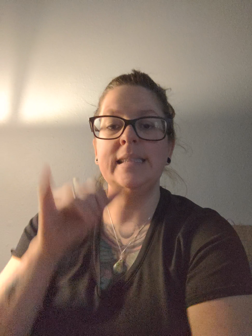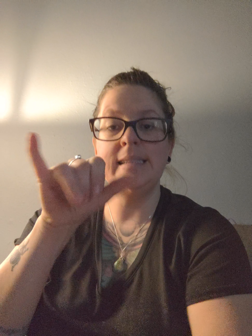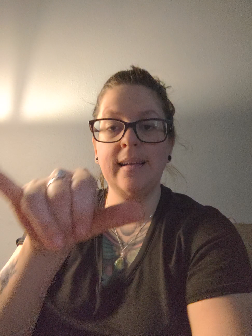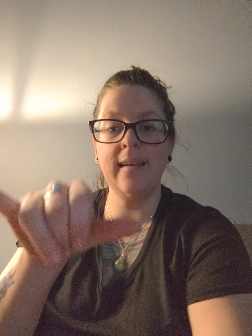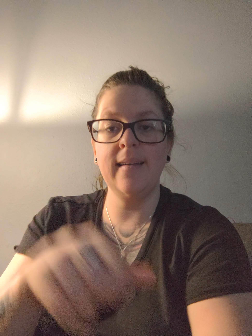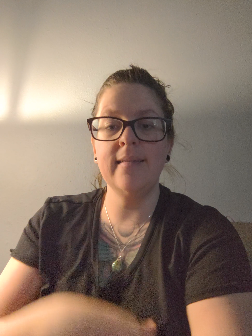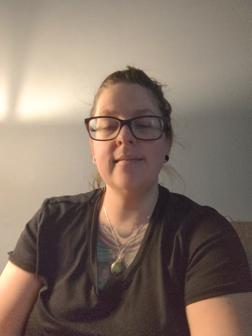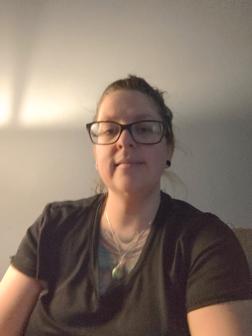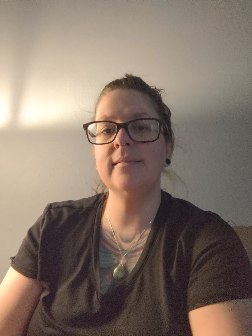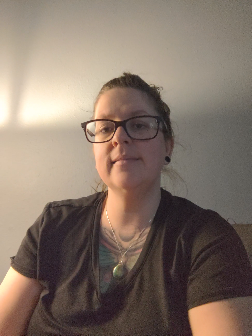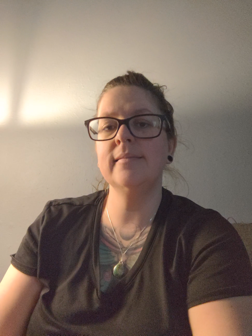stay